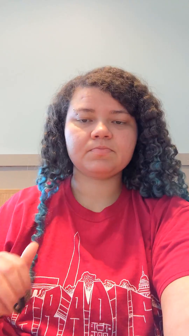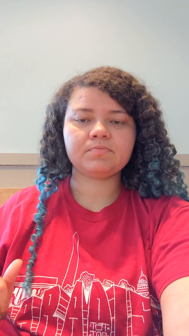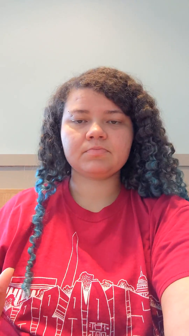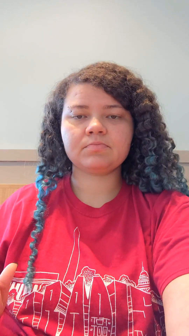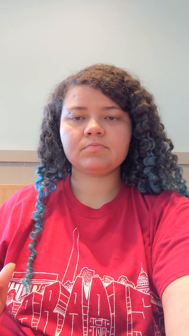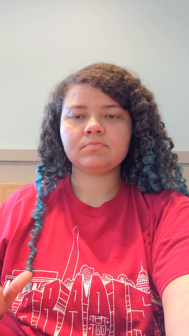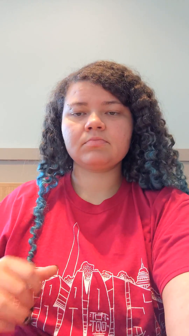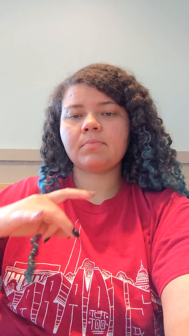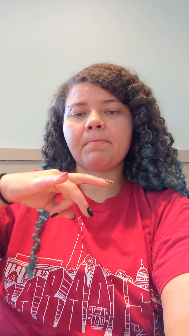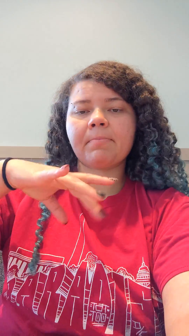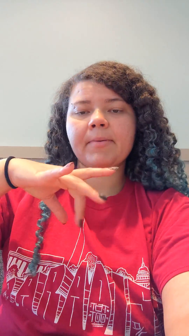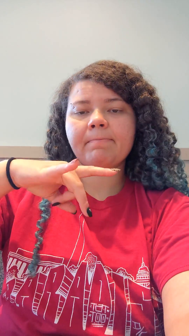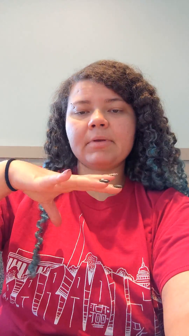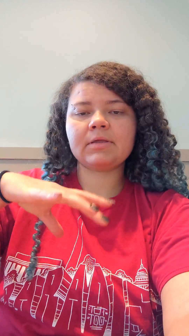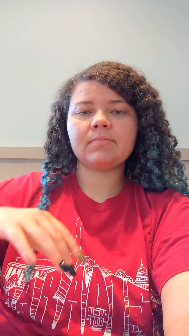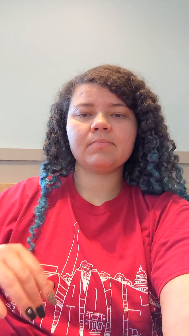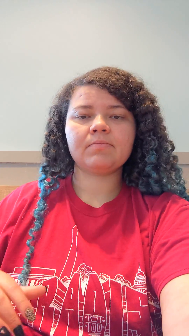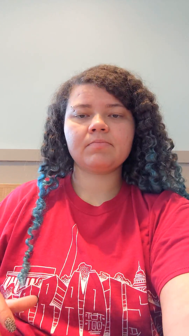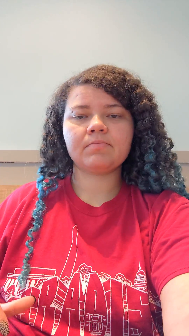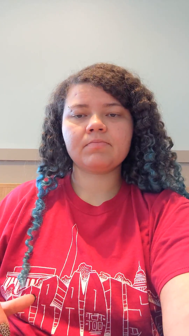pumpkin